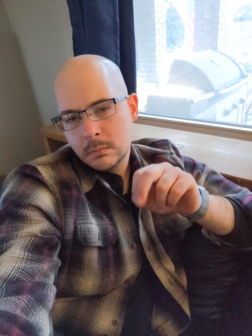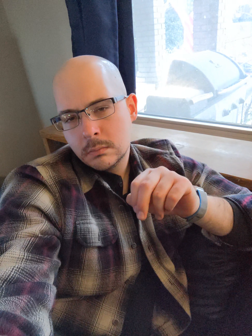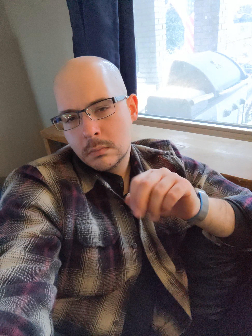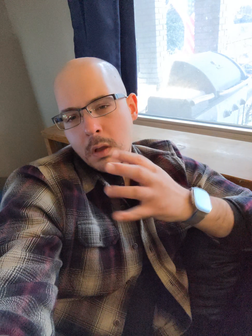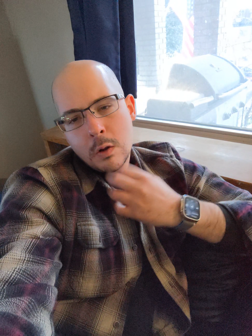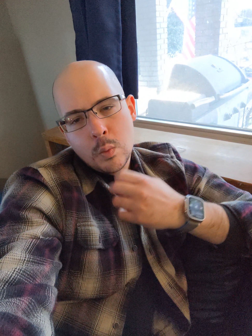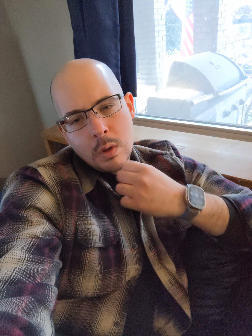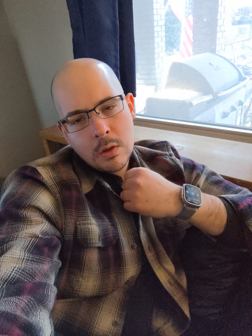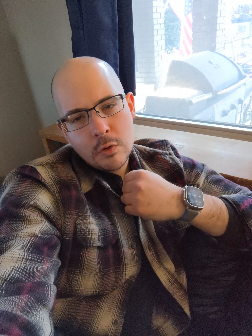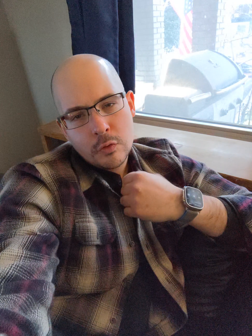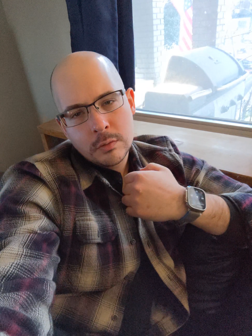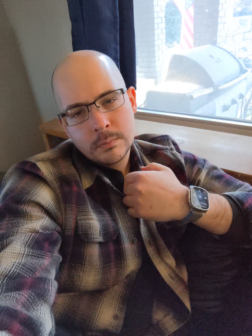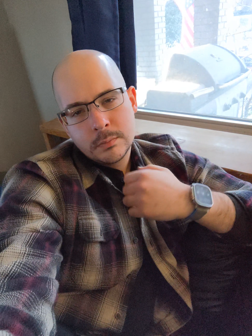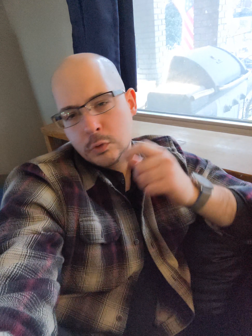underwear